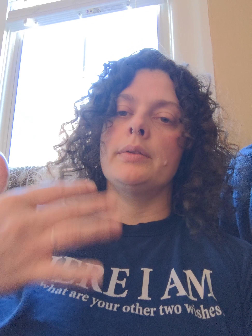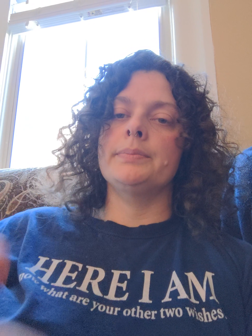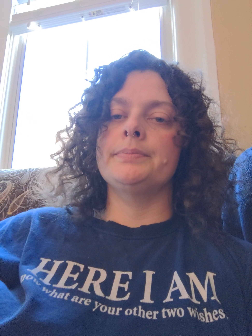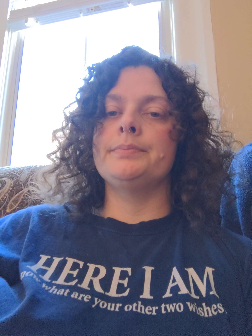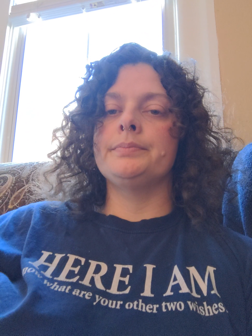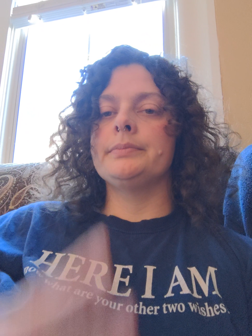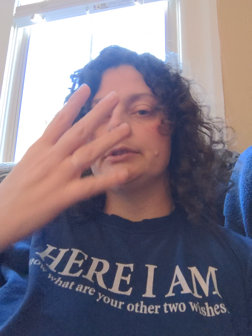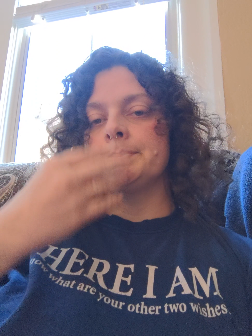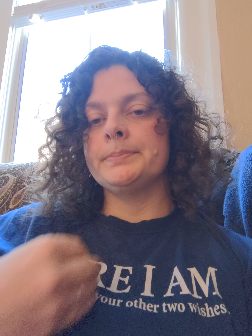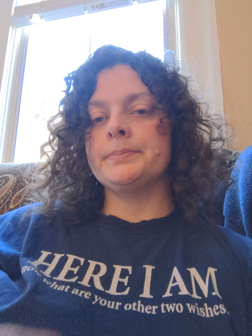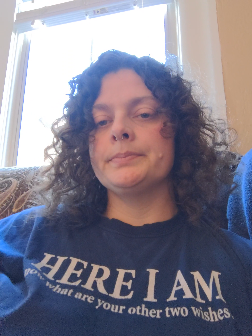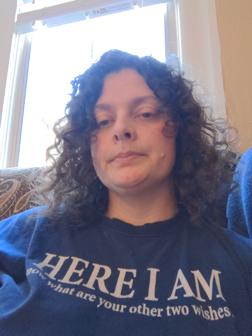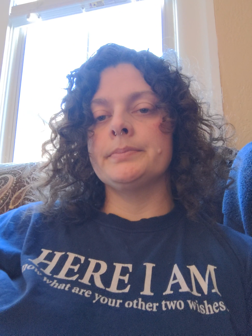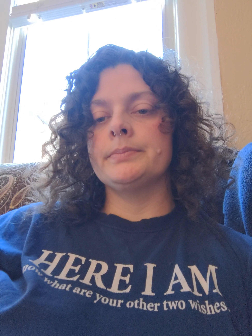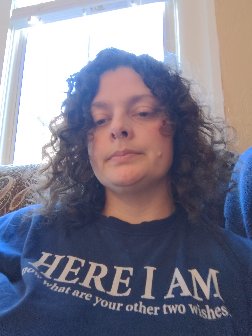sleep